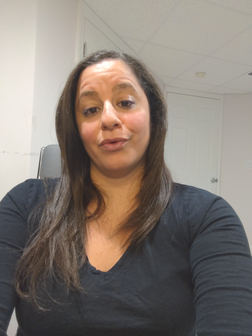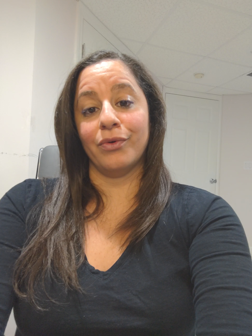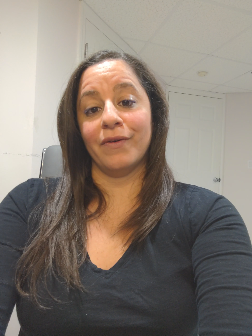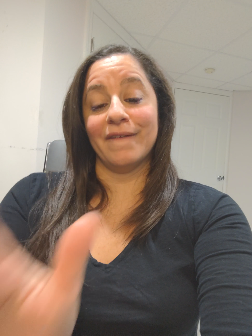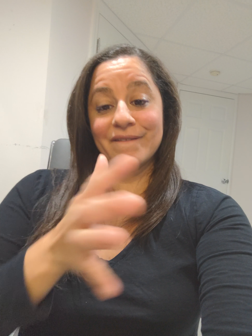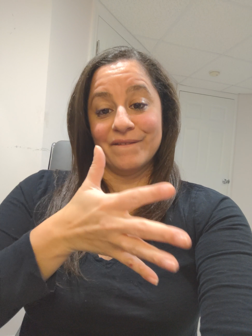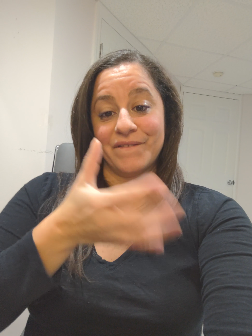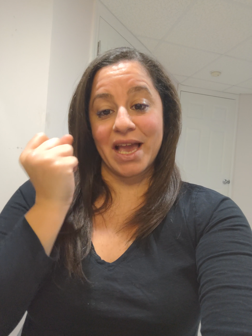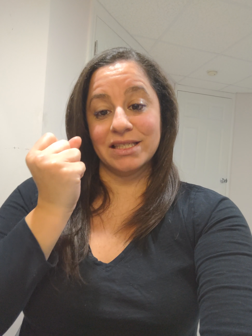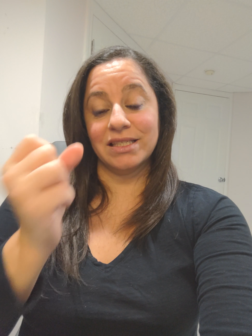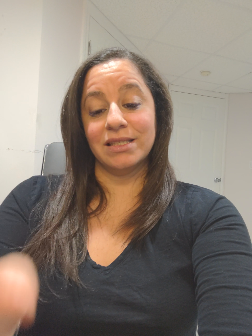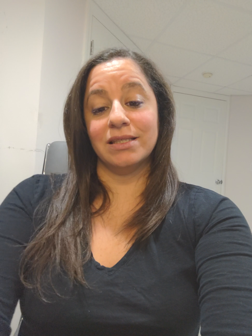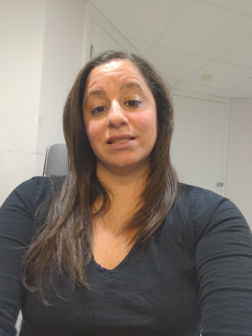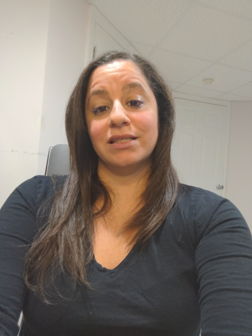fast